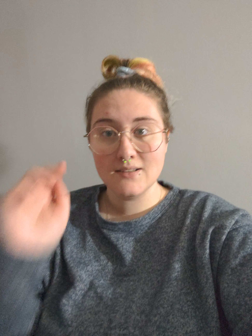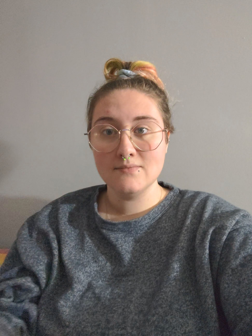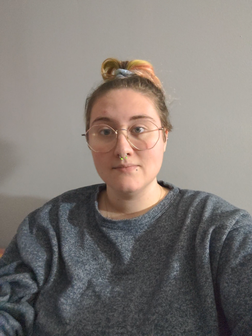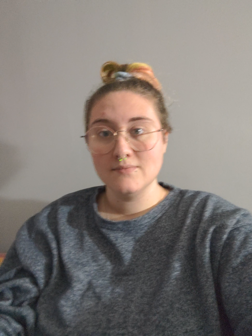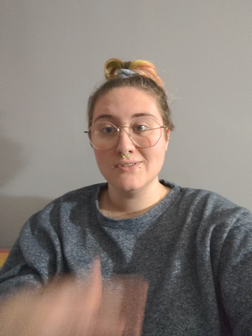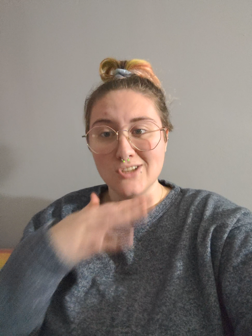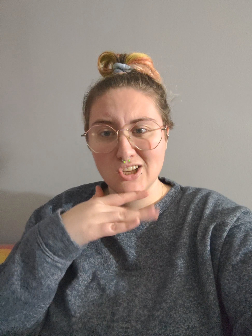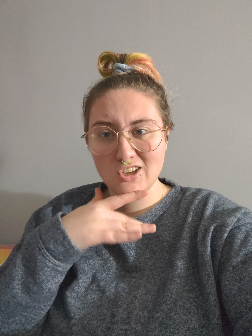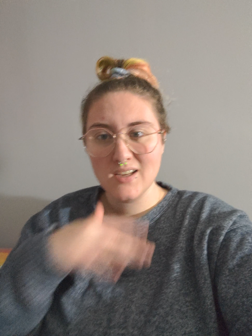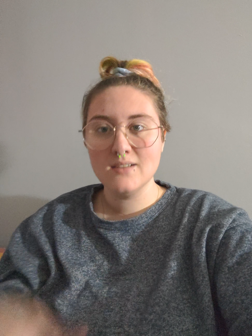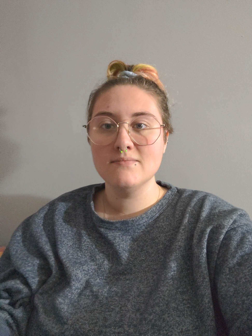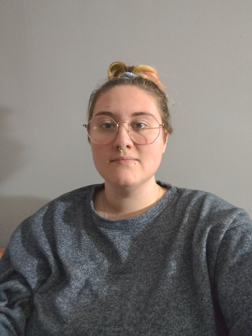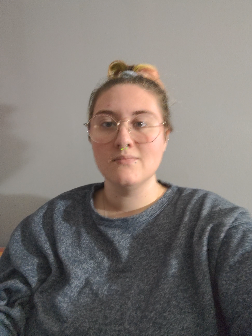dirty